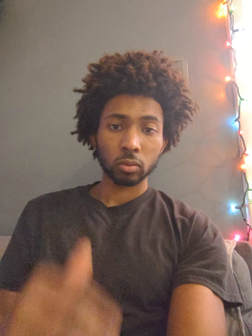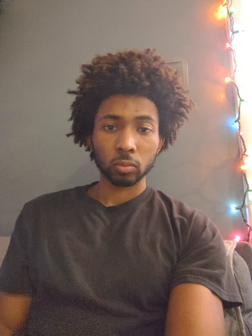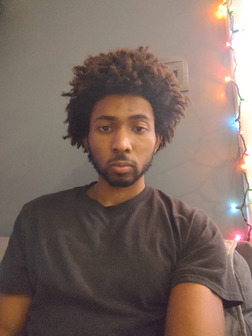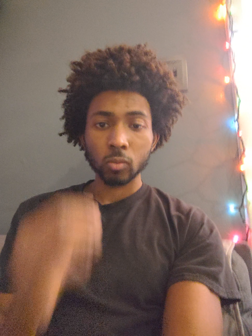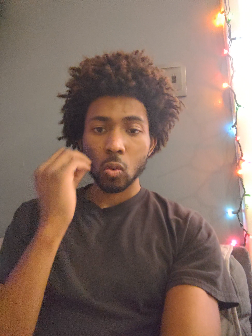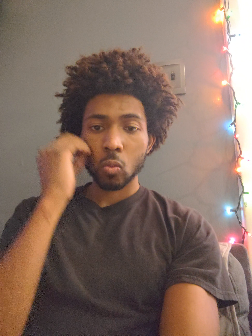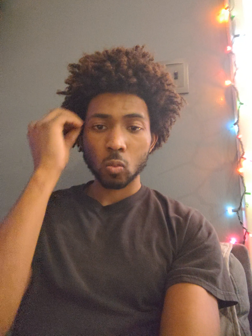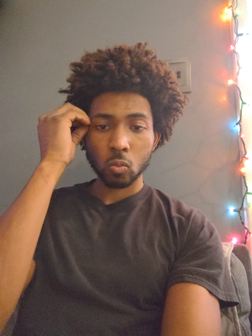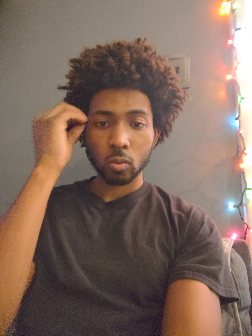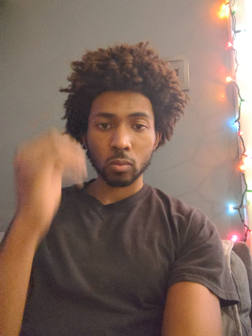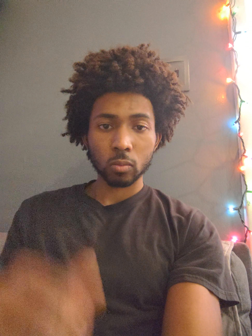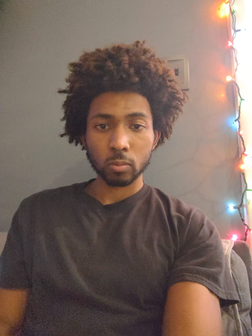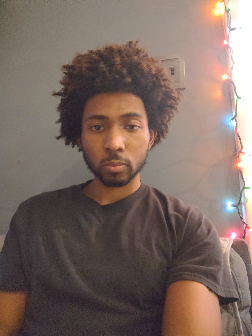home